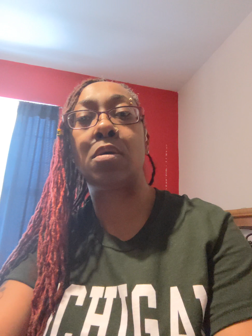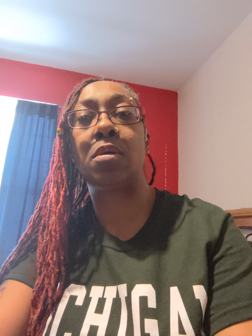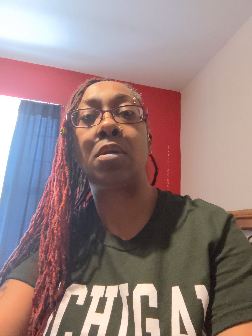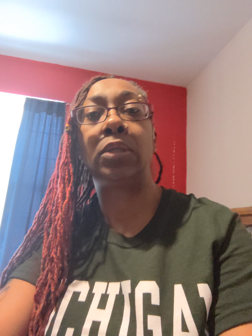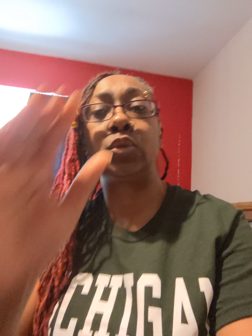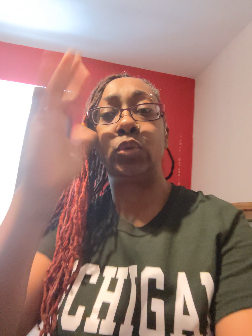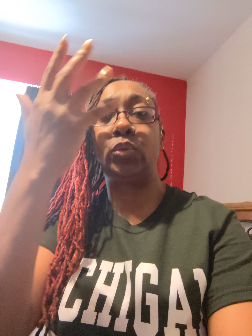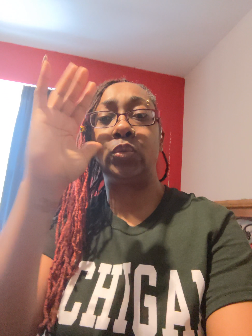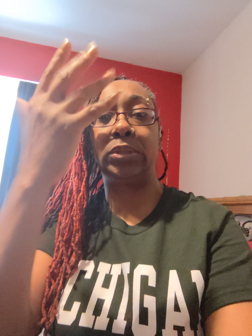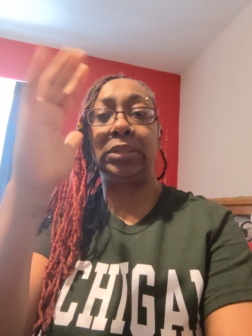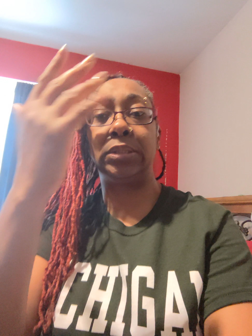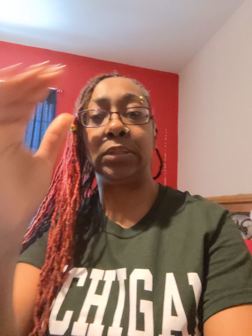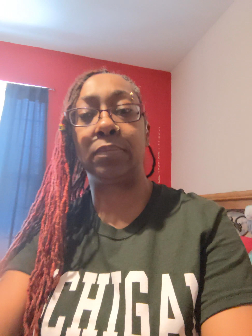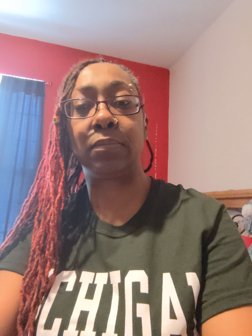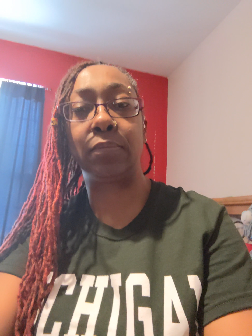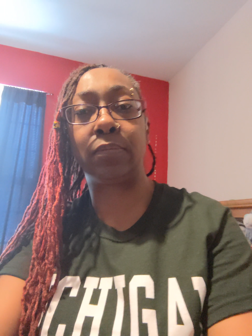tree